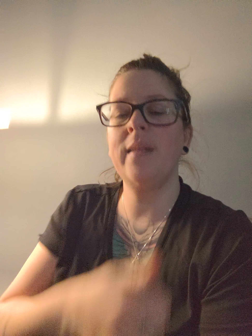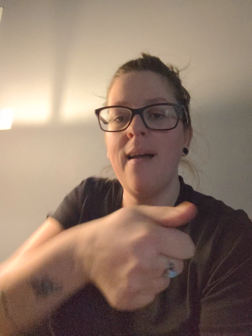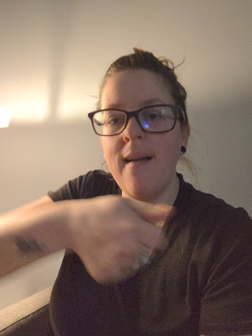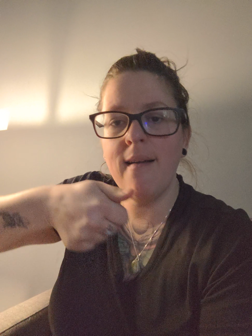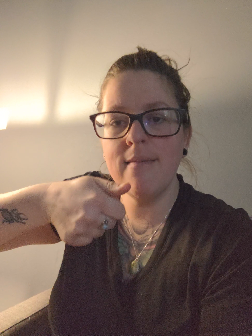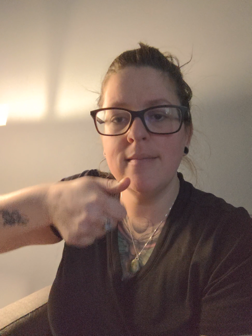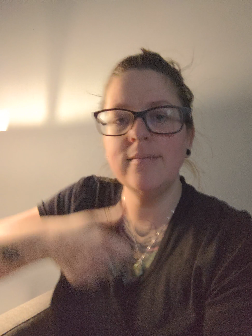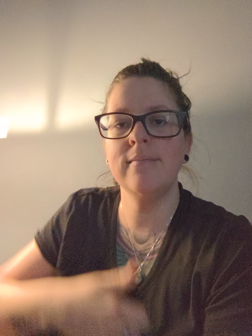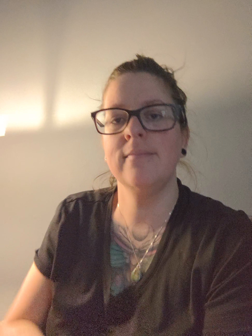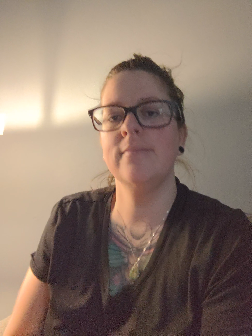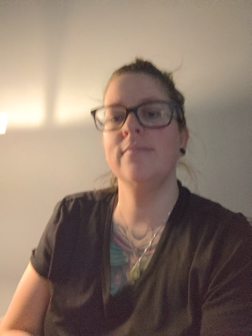hide